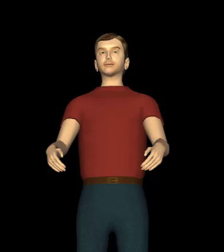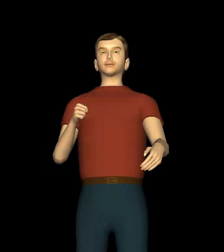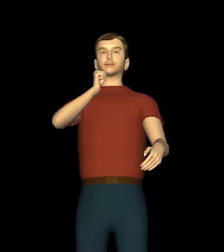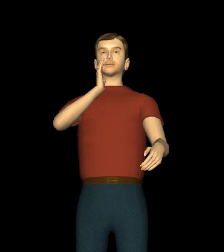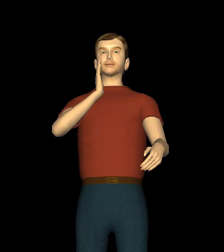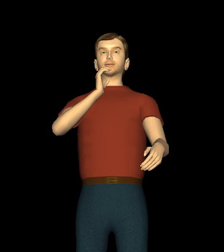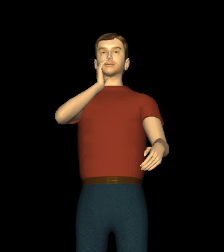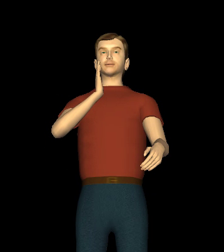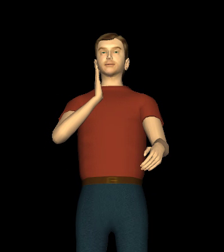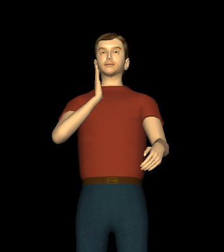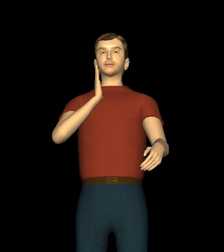كل يوم